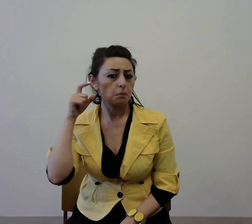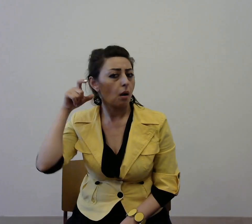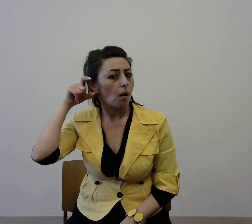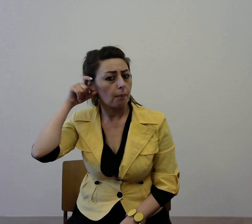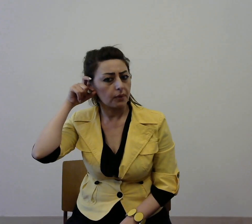aparat